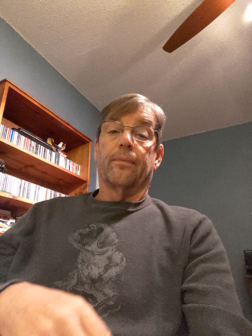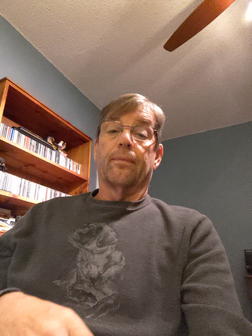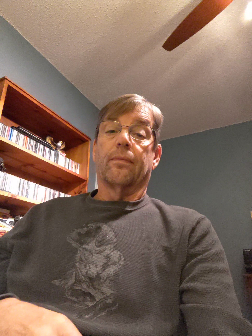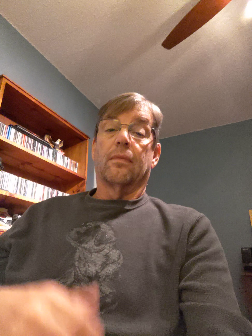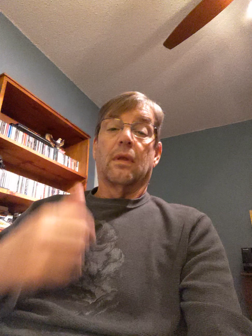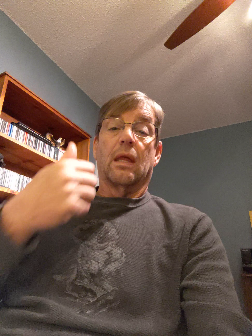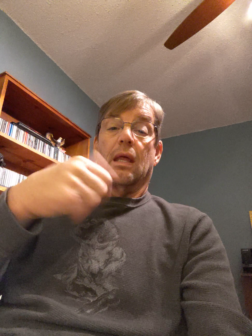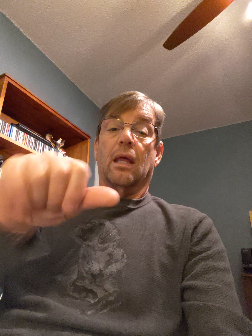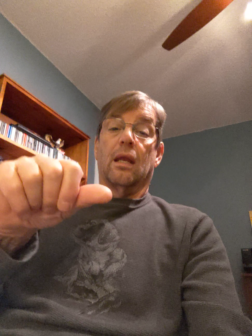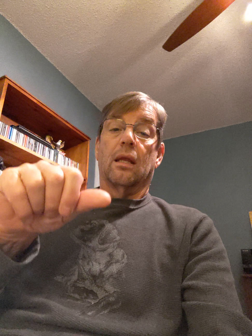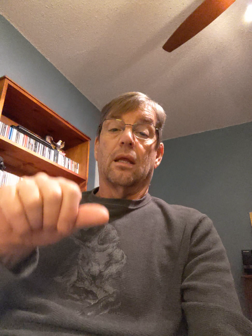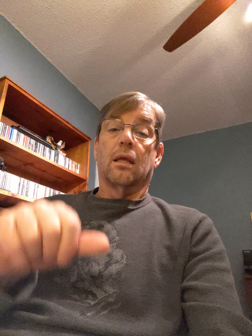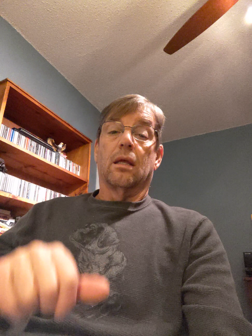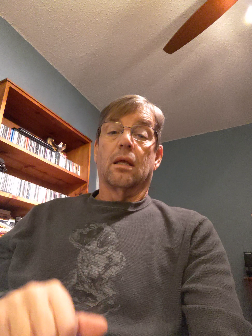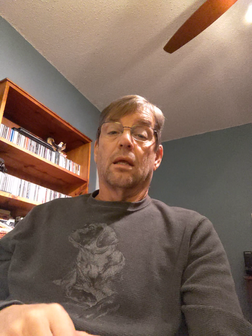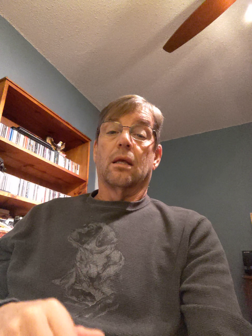any